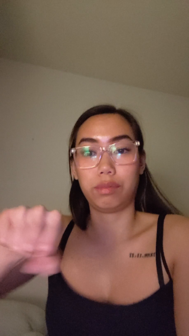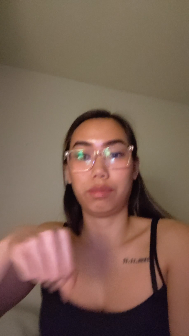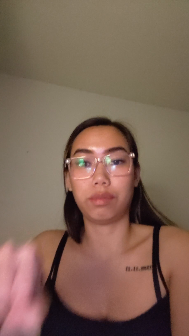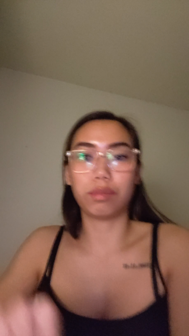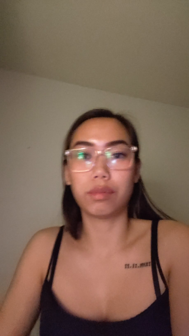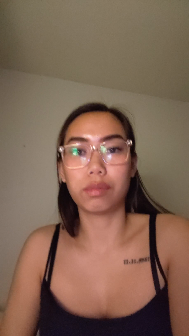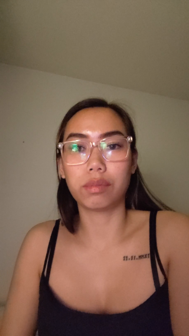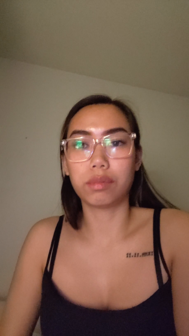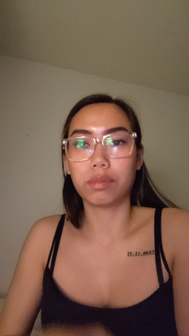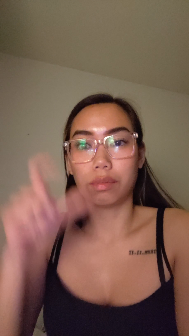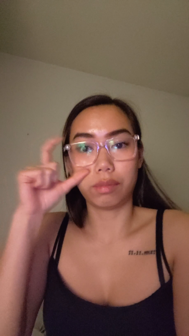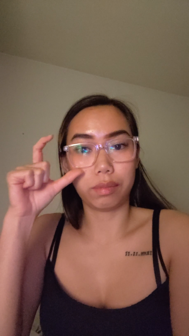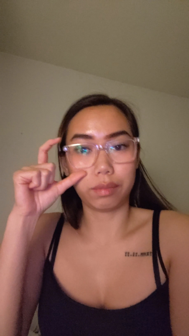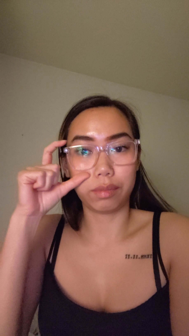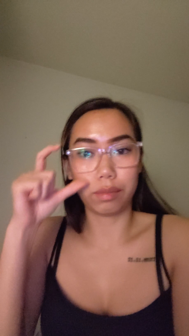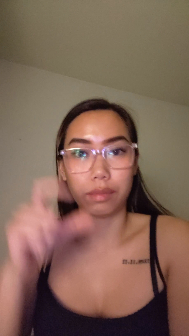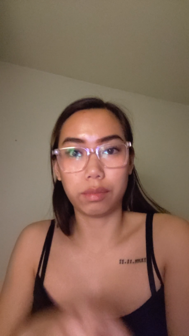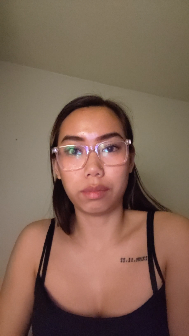glasses